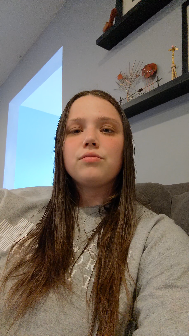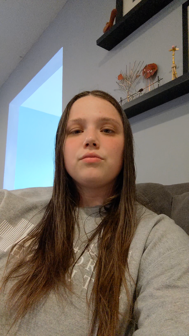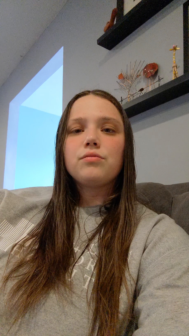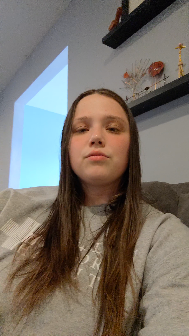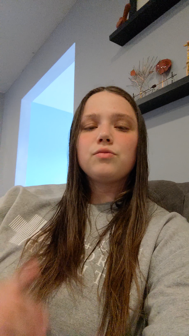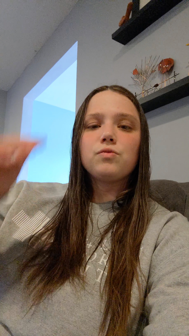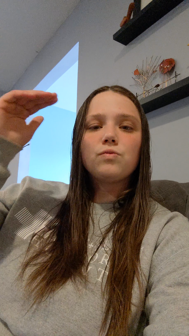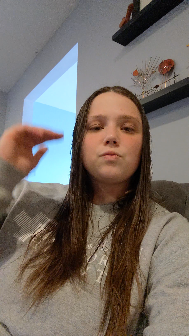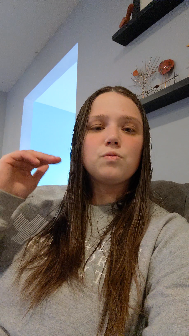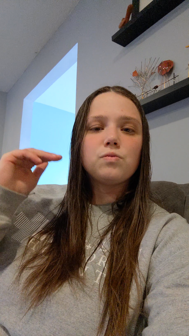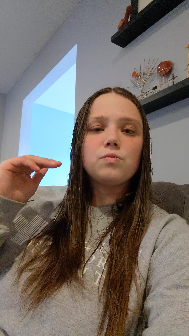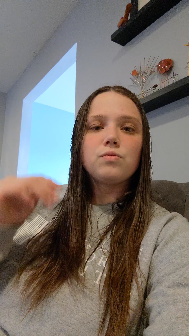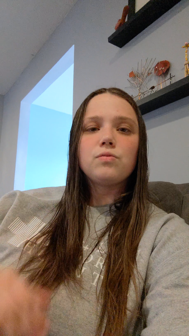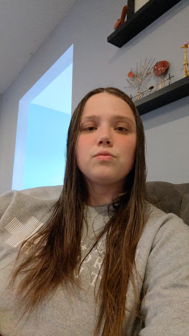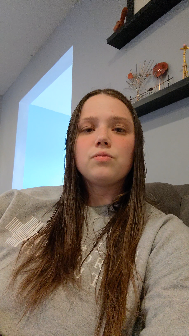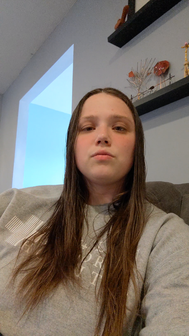short